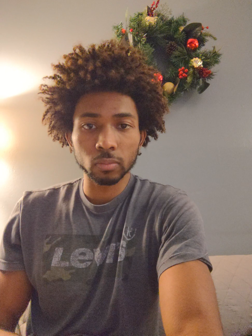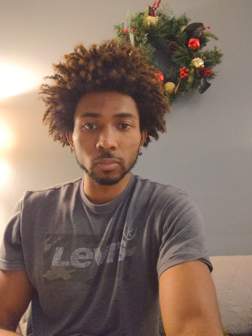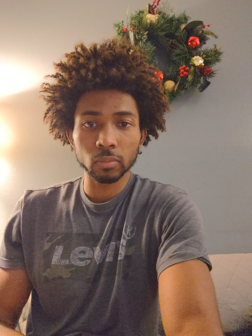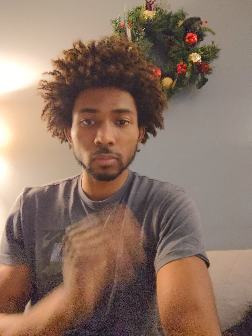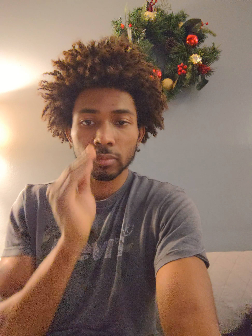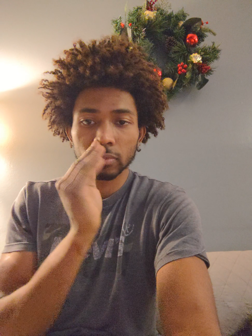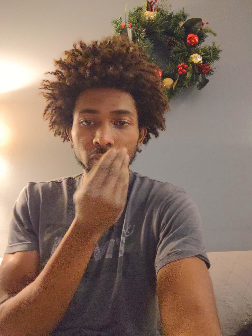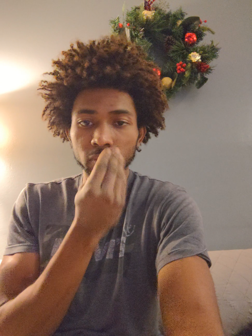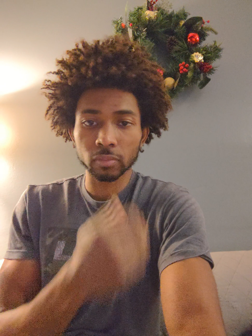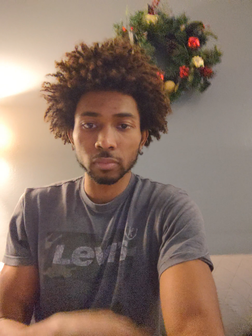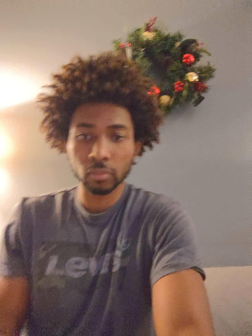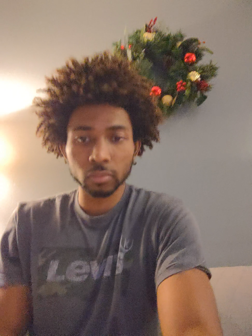flower